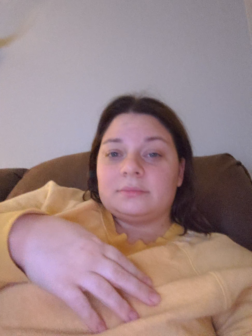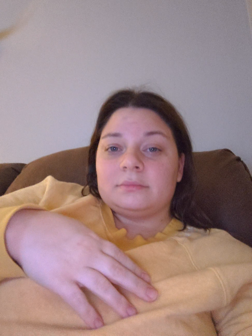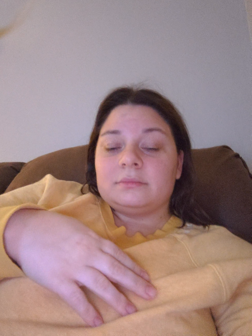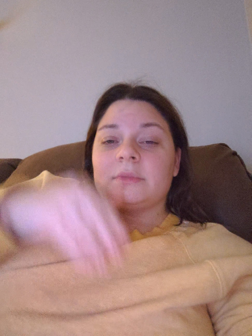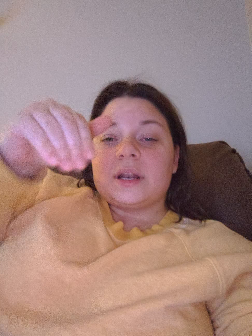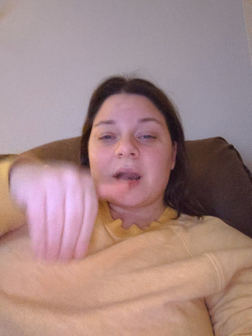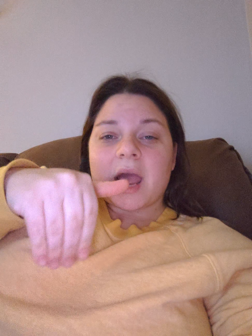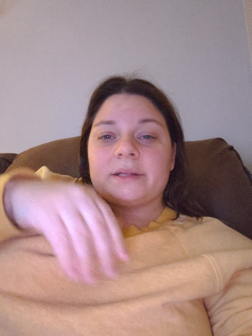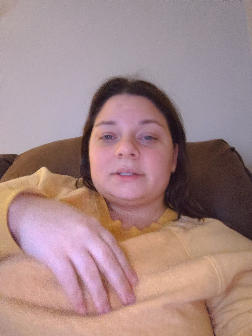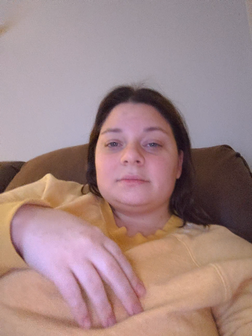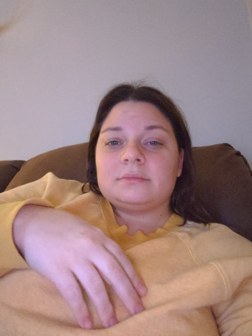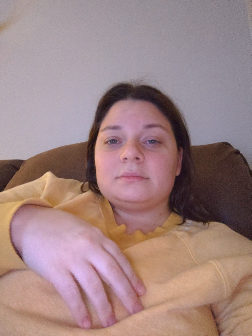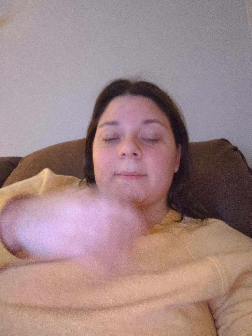night